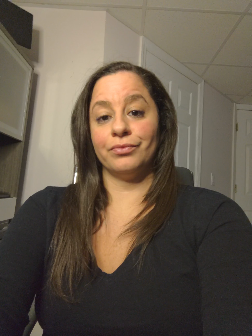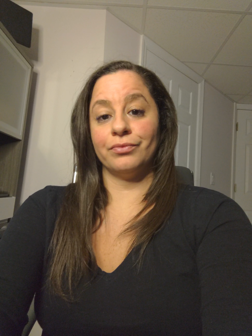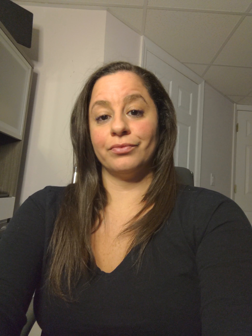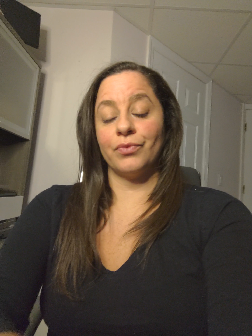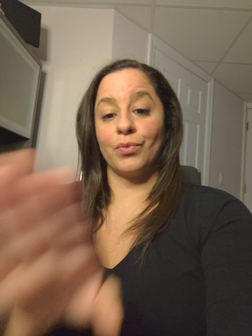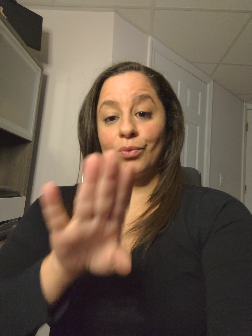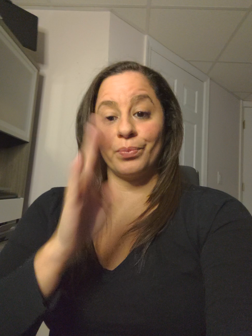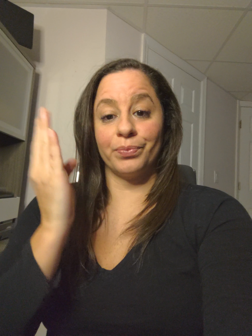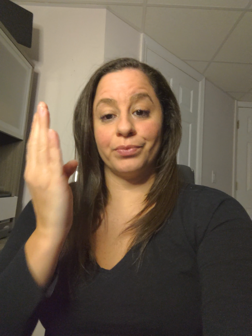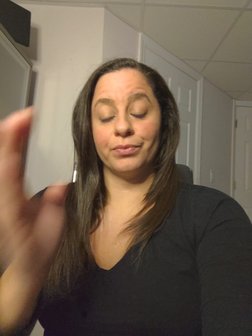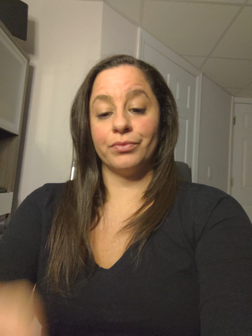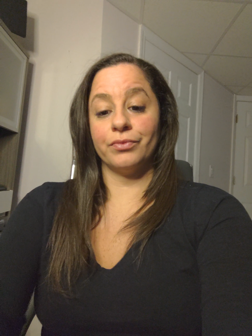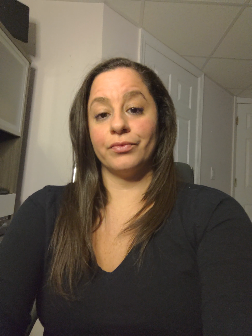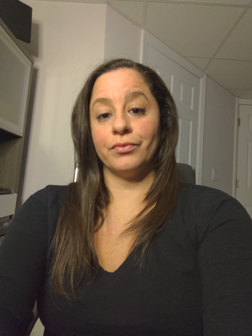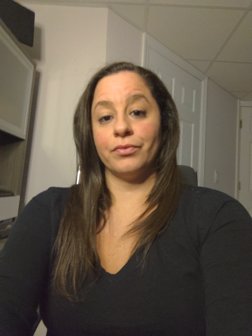open